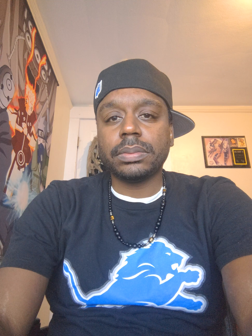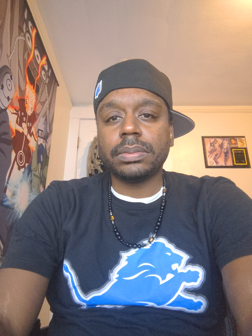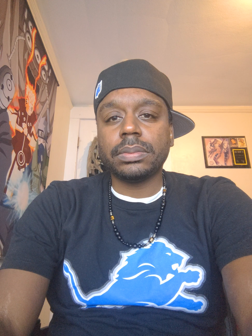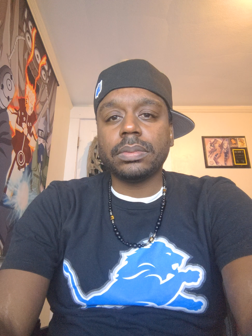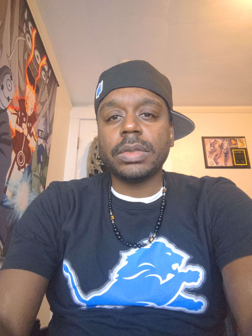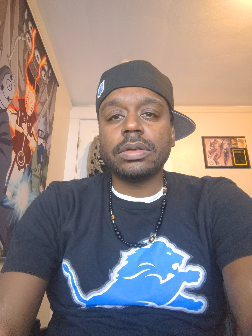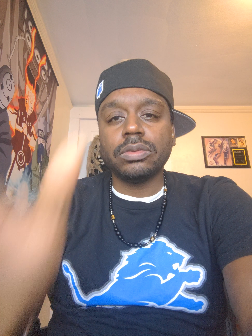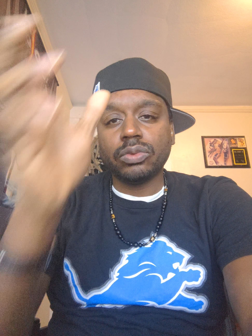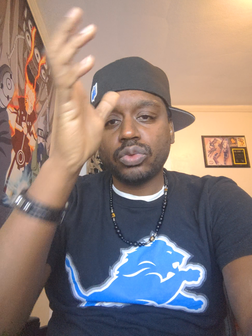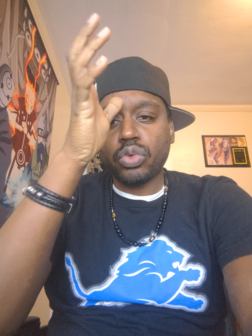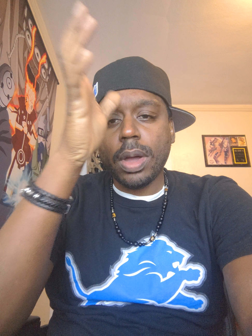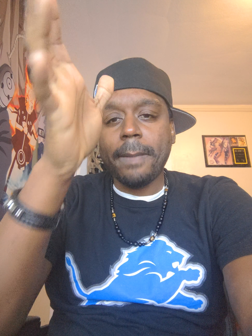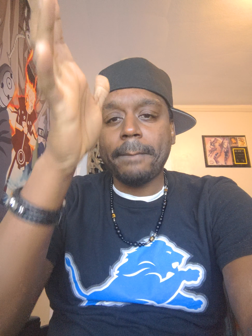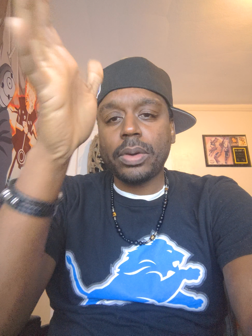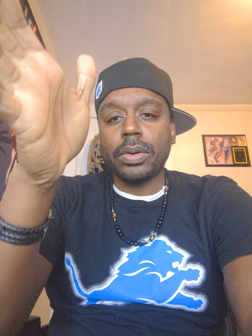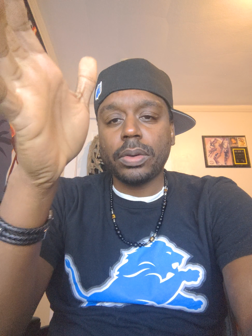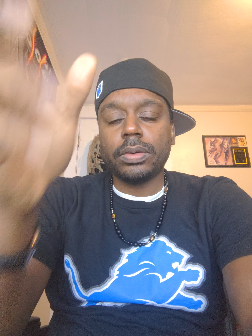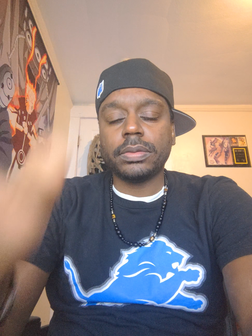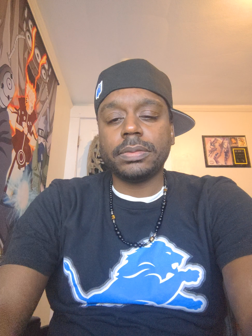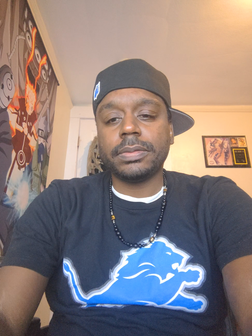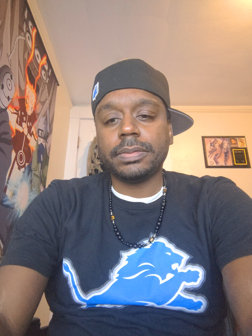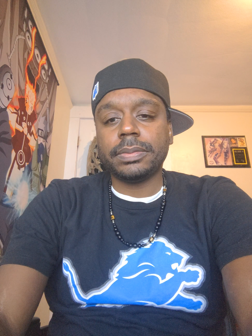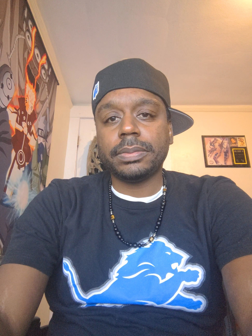grandpa